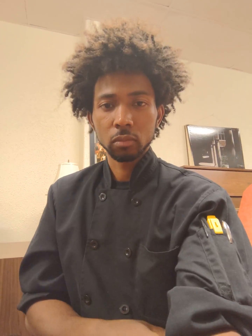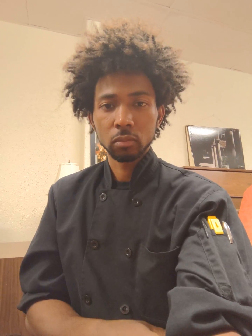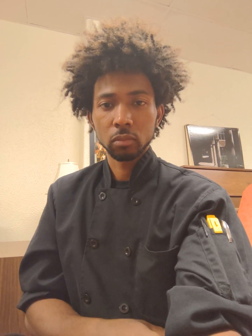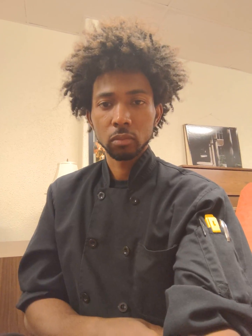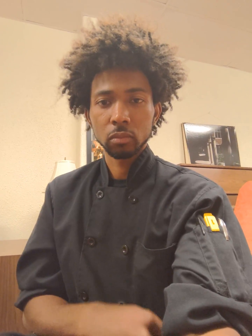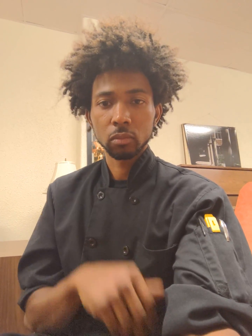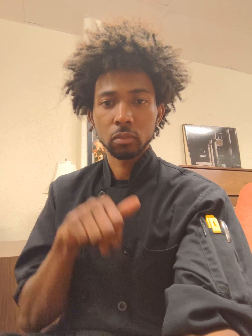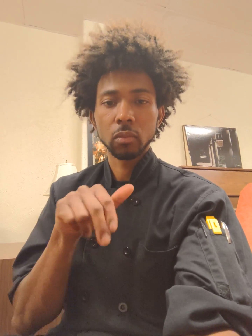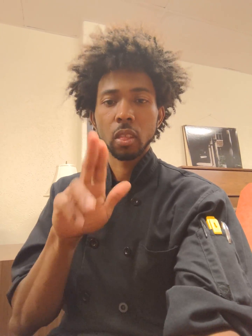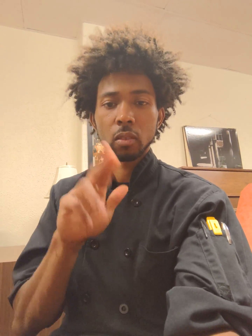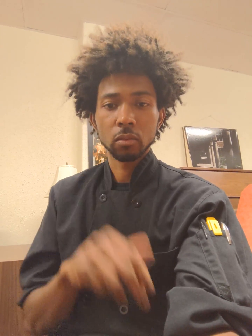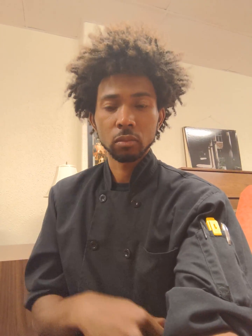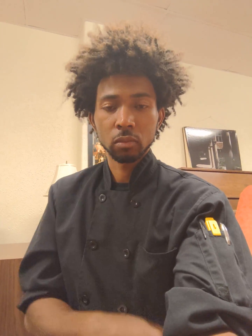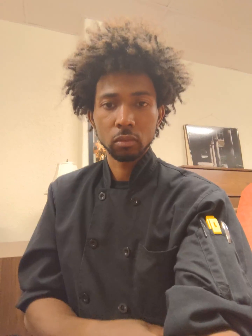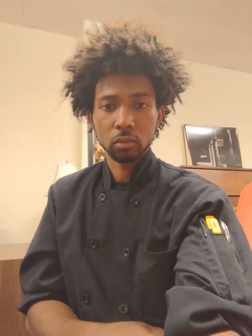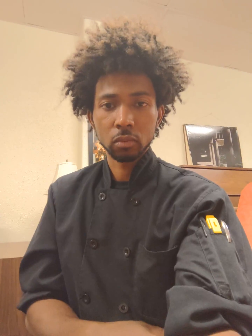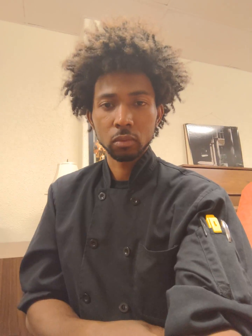lick